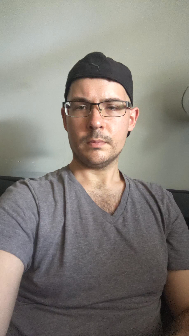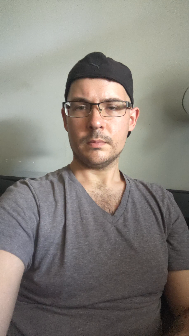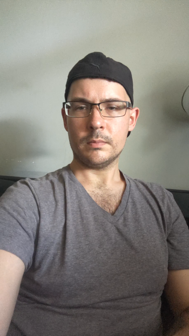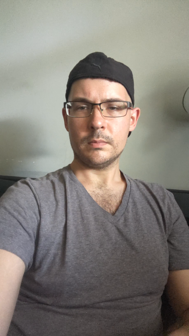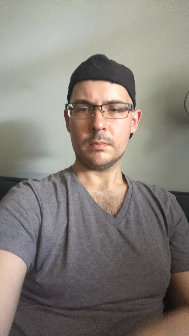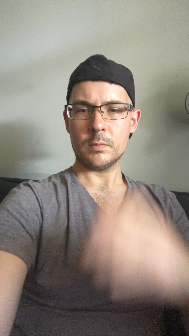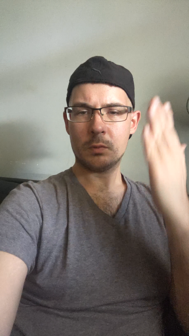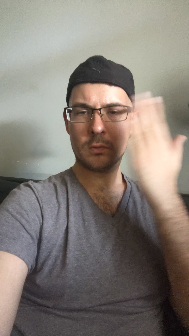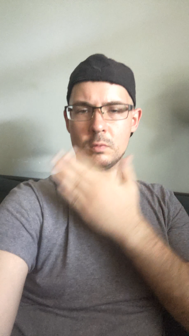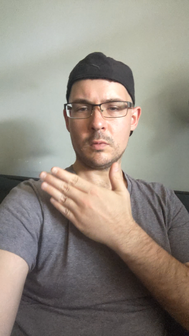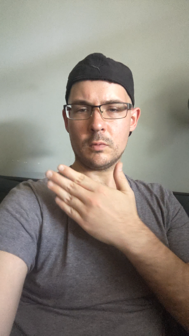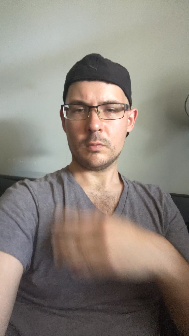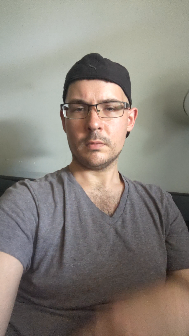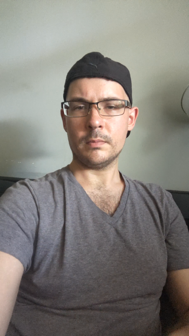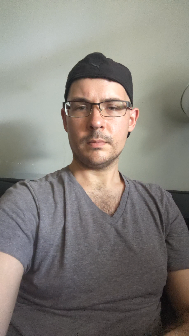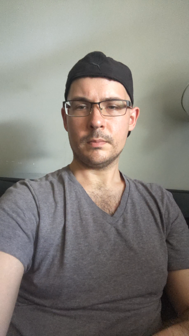dark